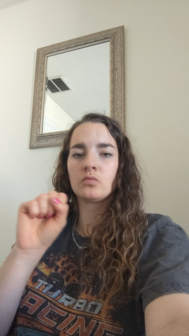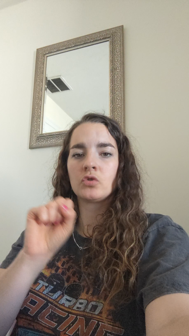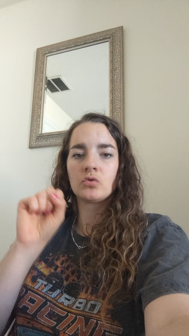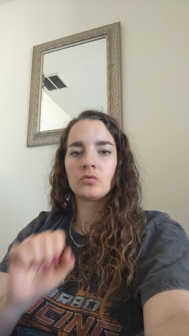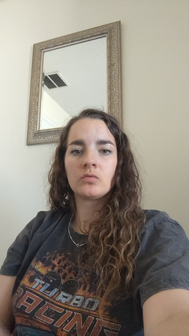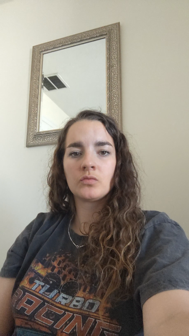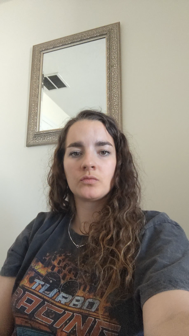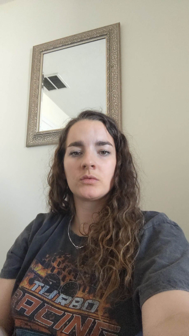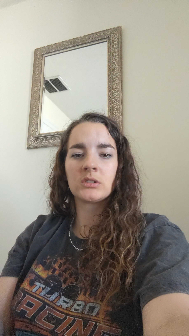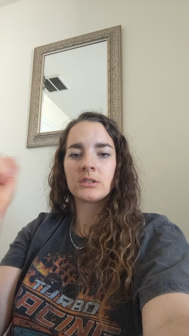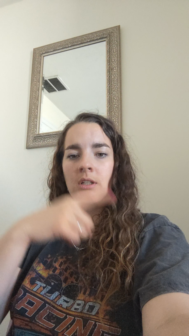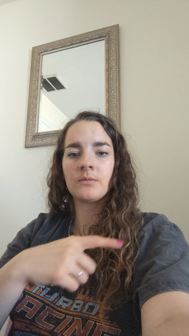day